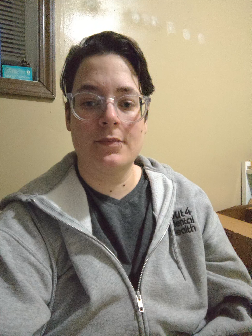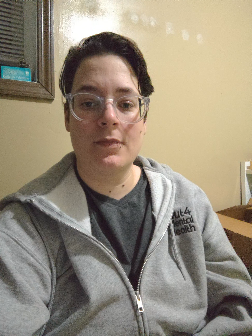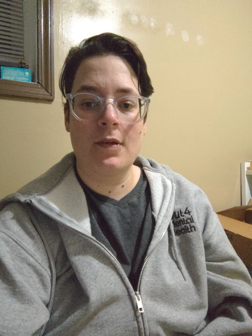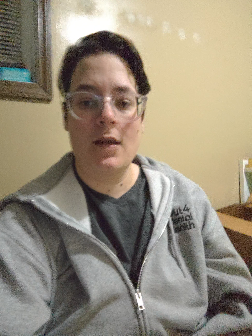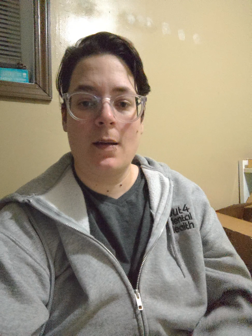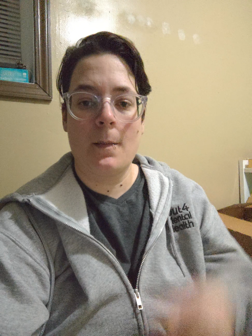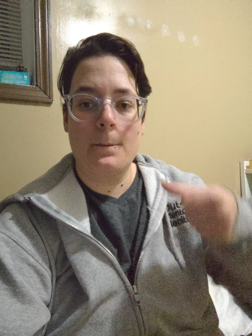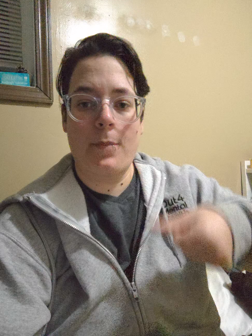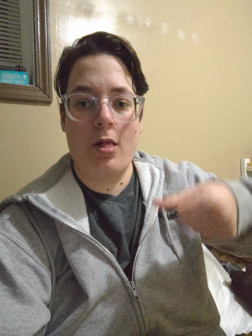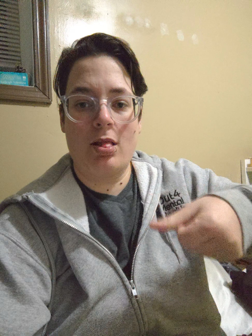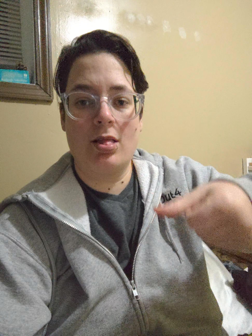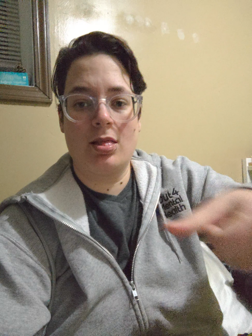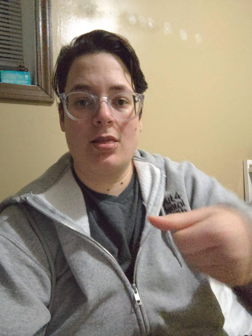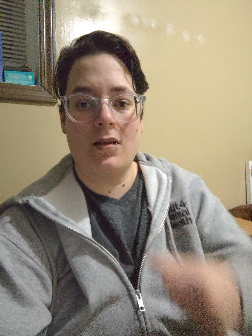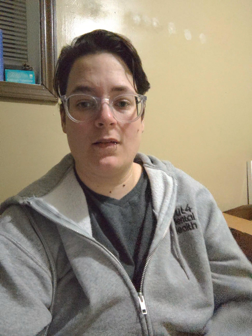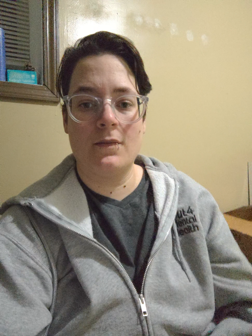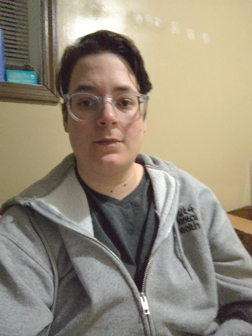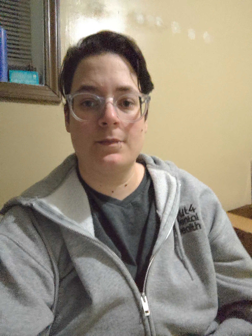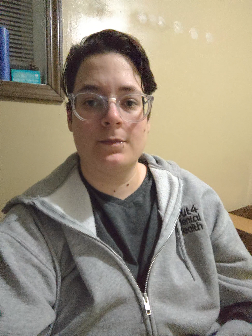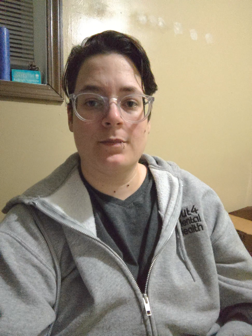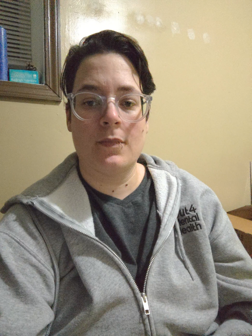puzzle